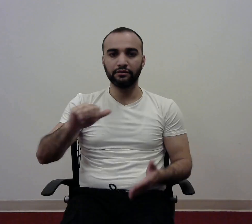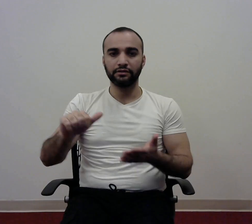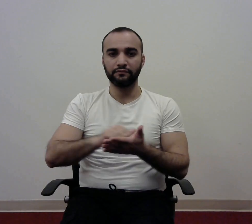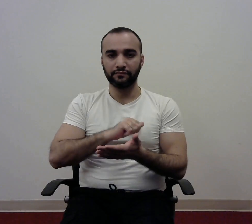sənəd